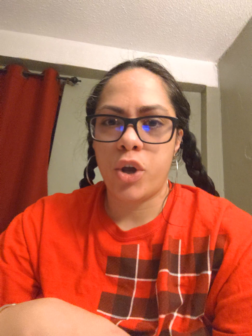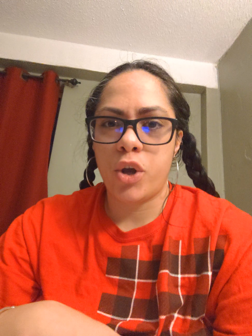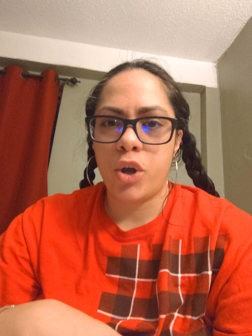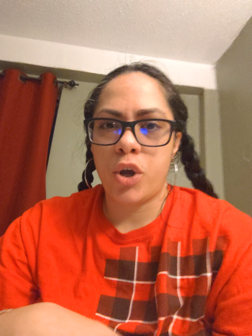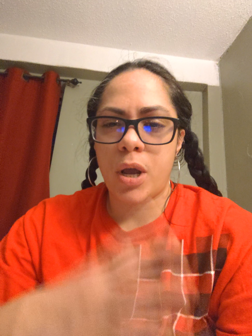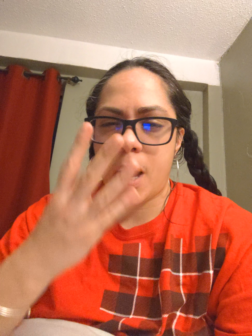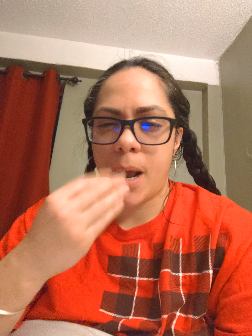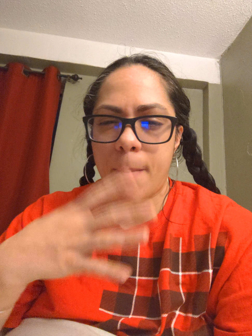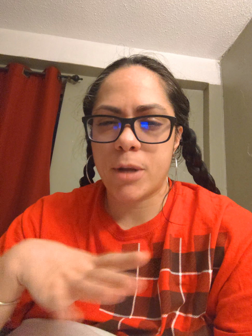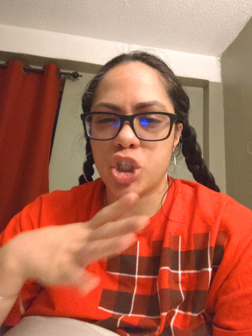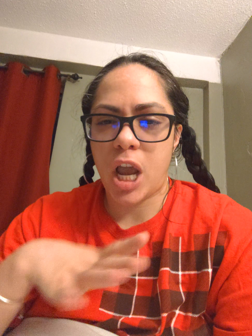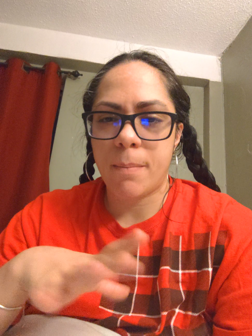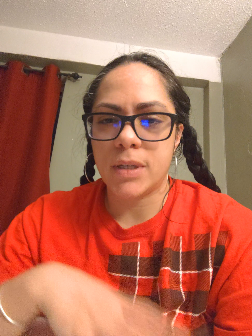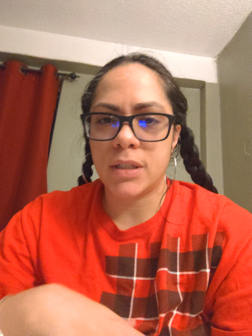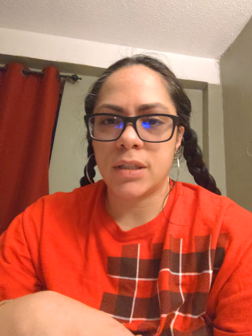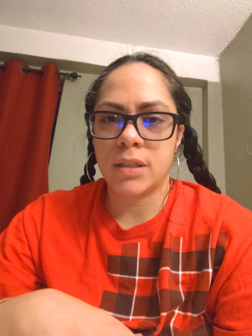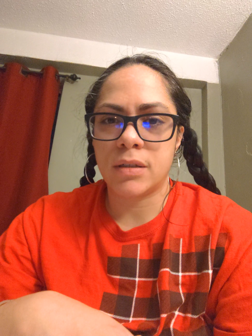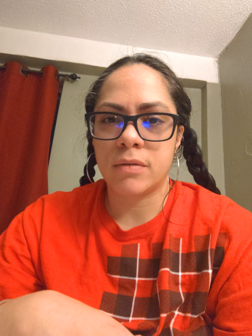pajamas